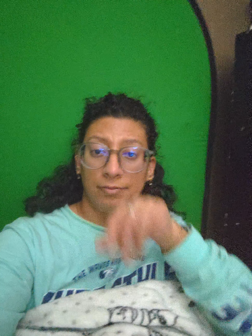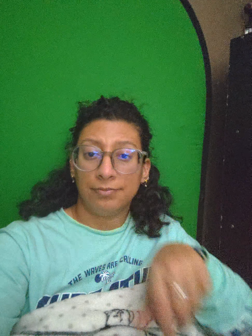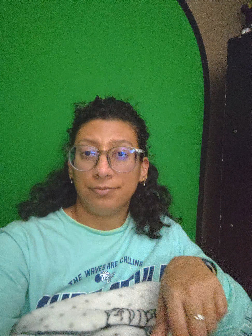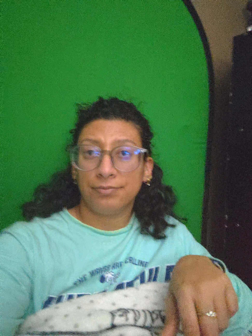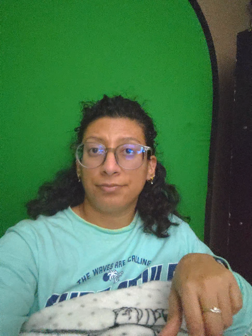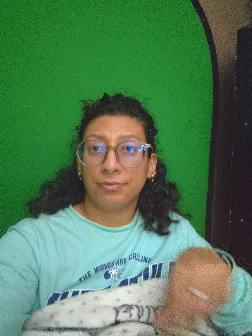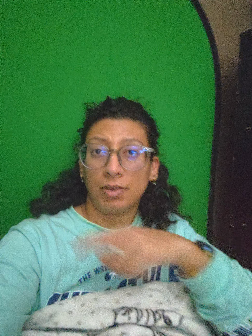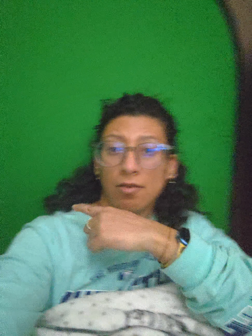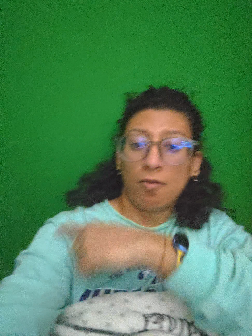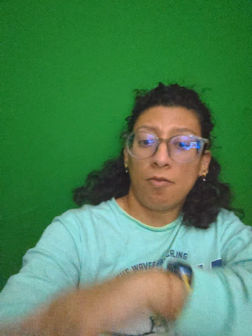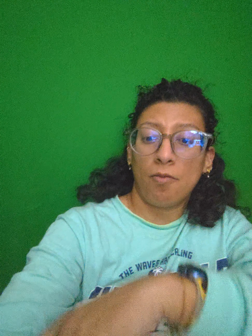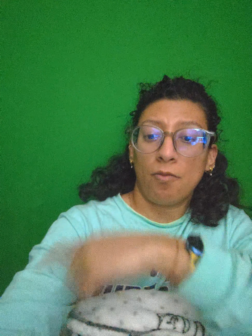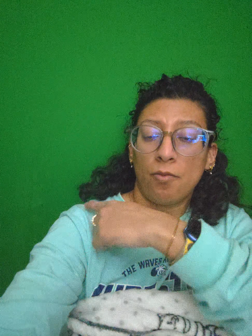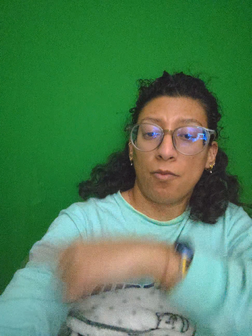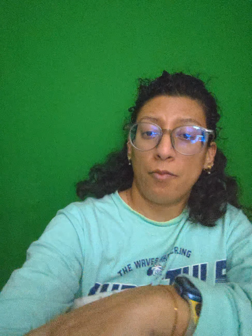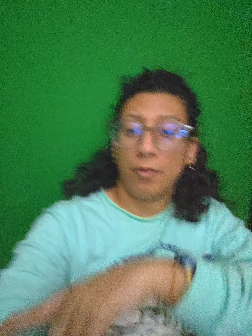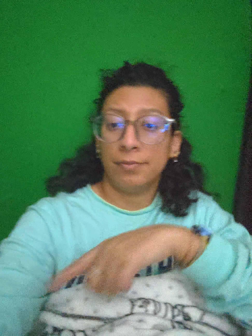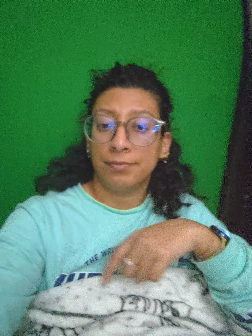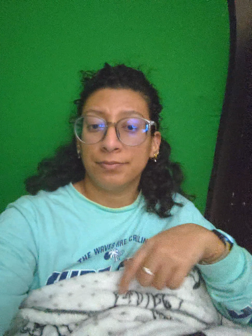arm